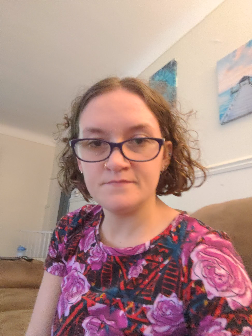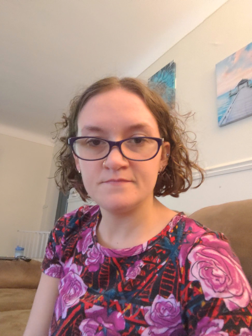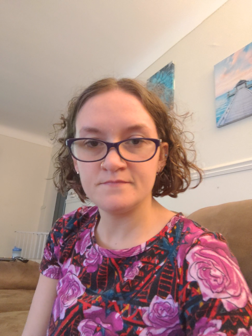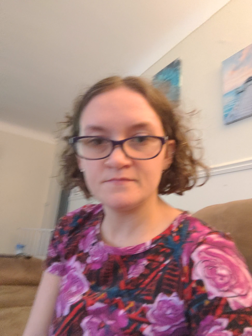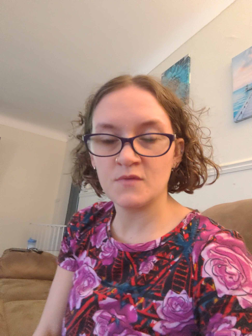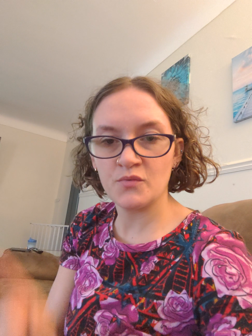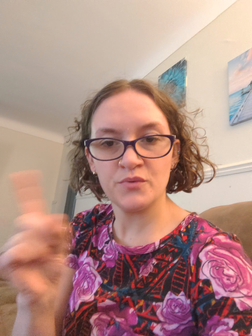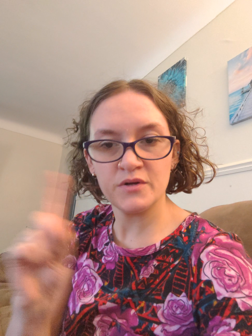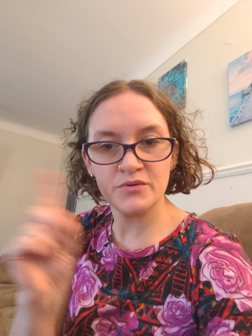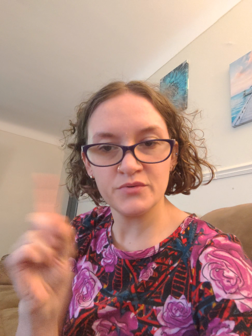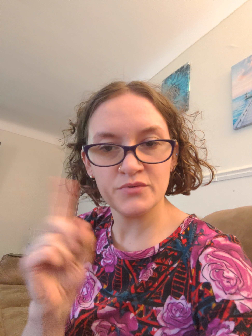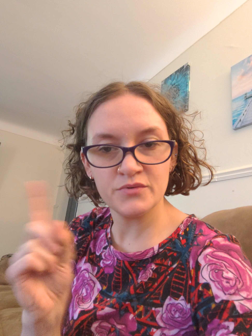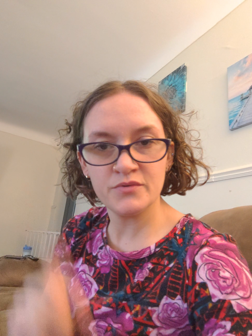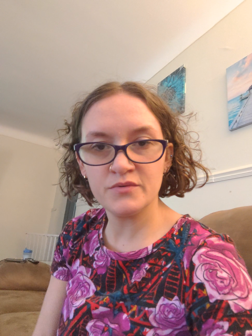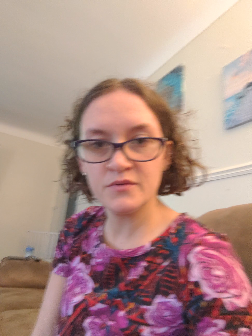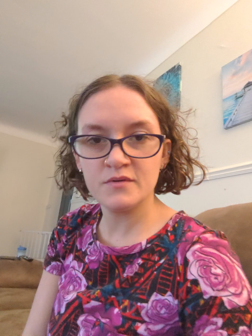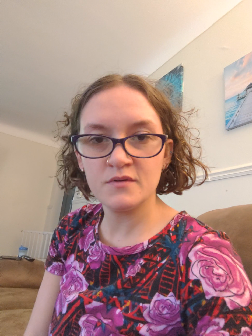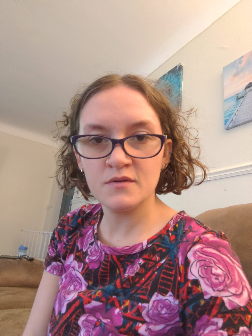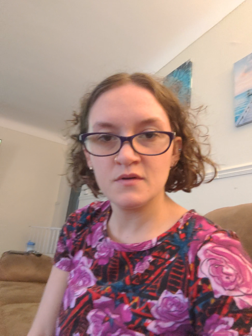where